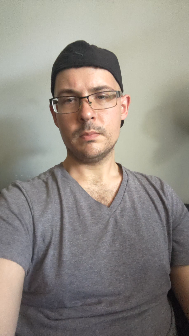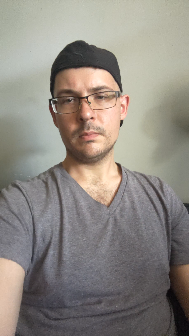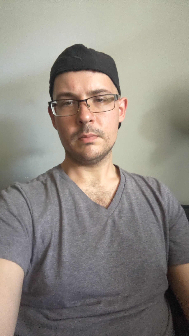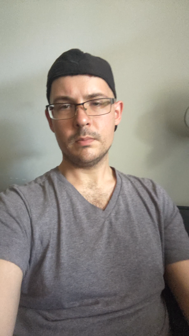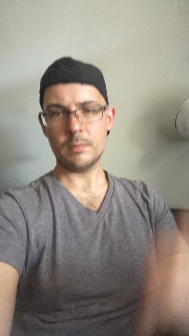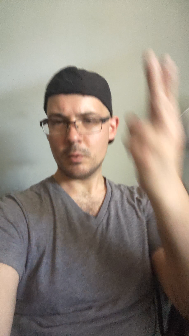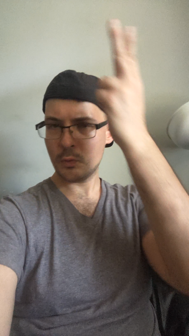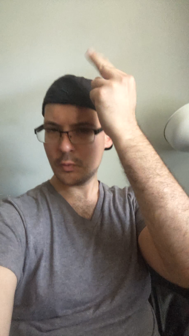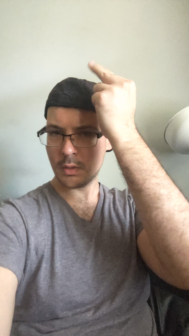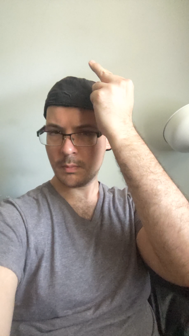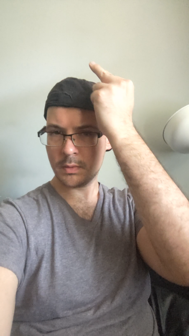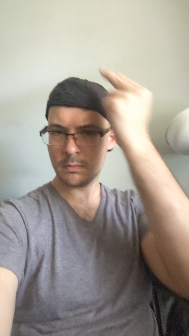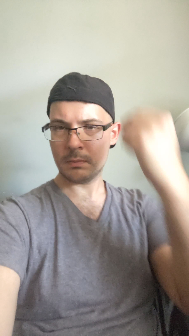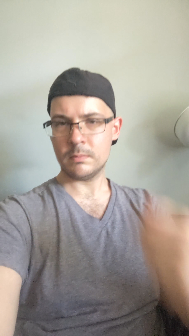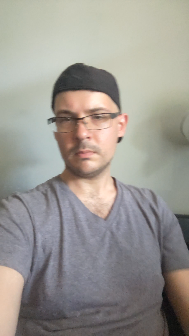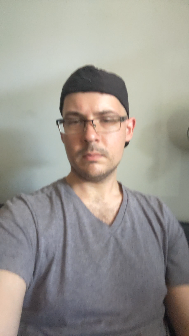rabbit